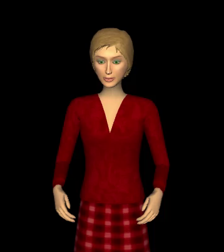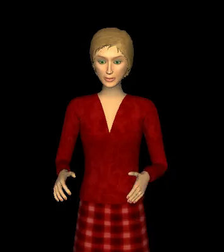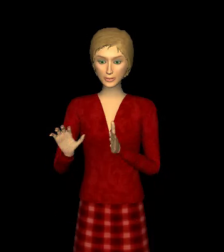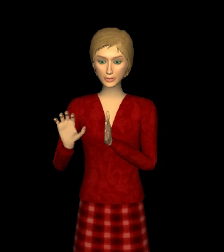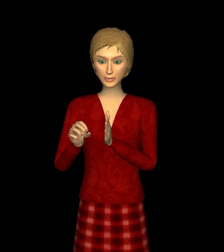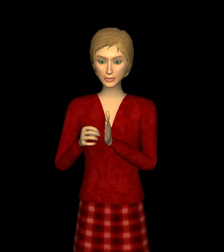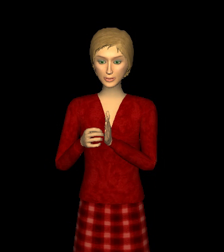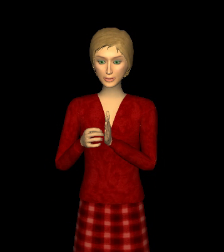طماطم